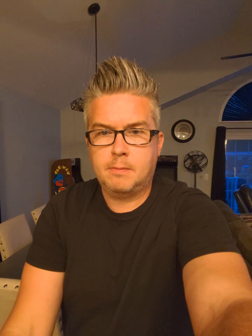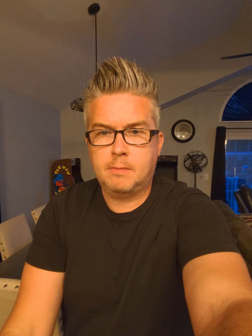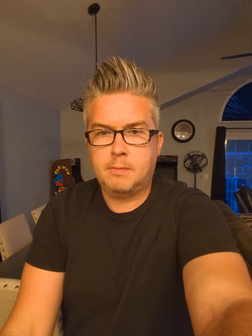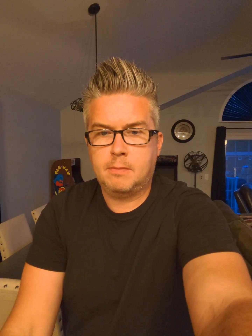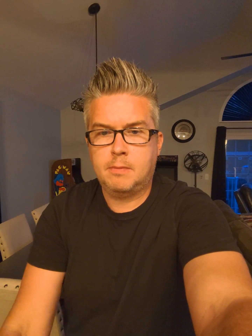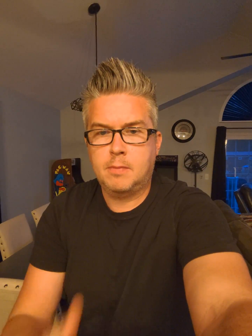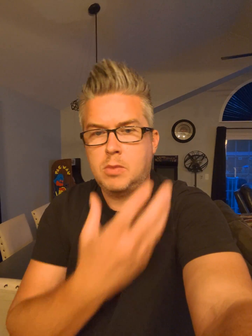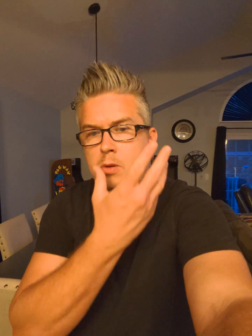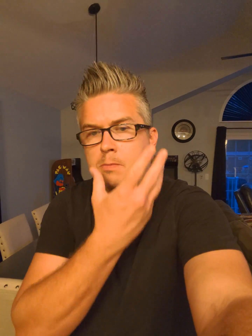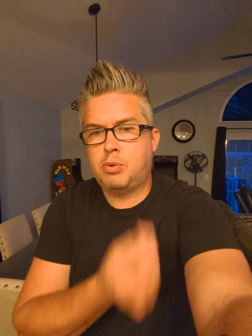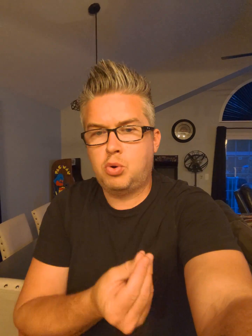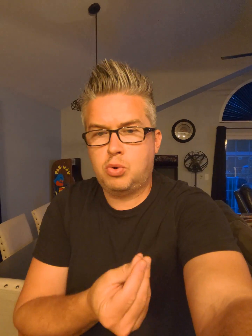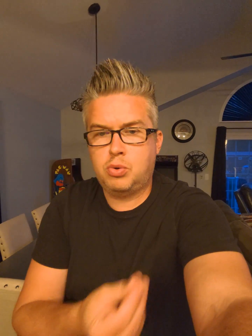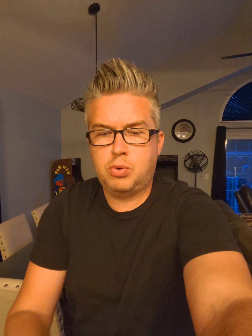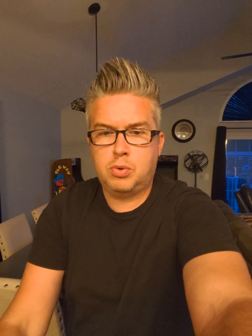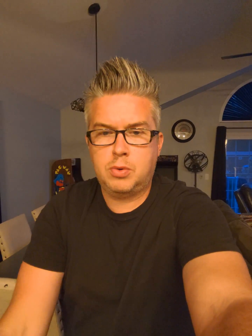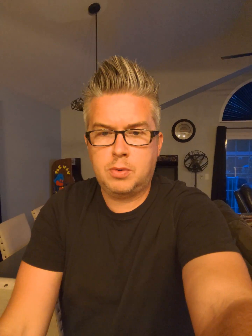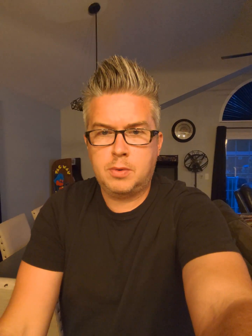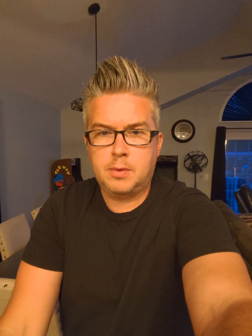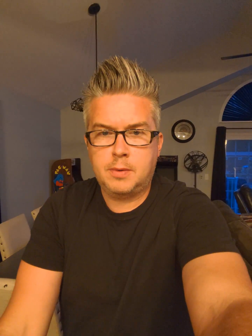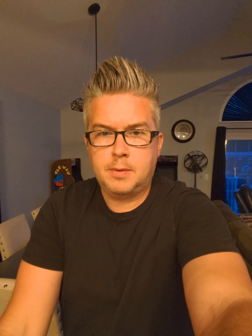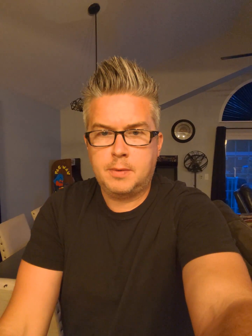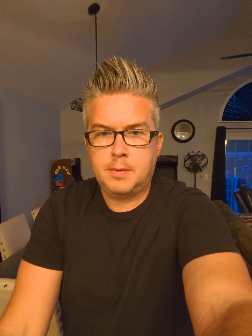poor